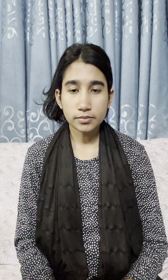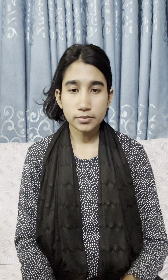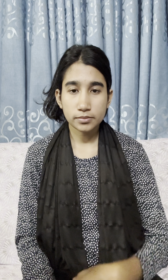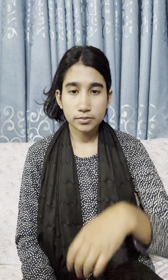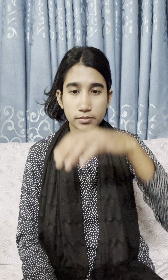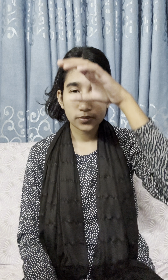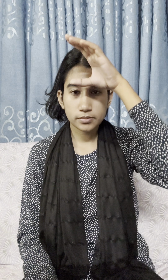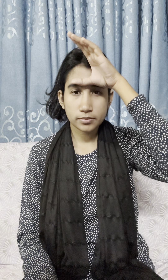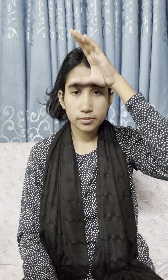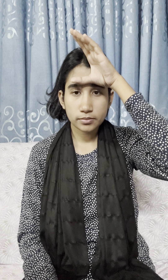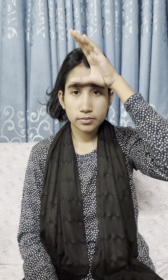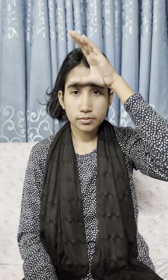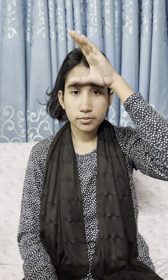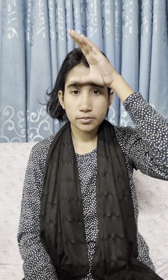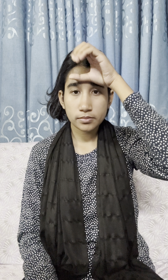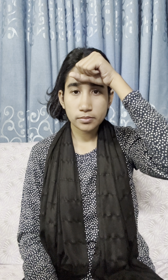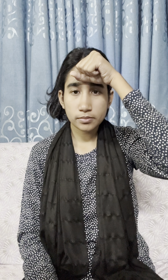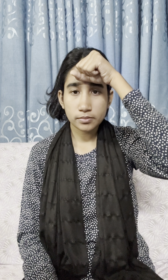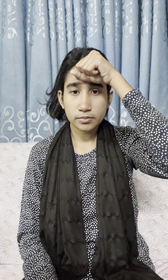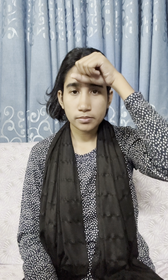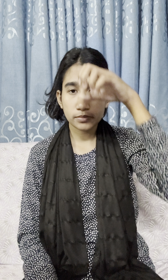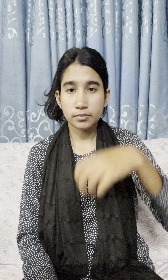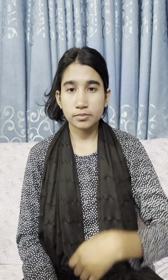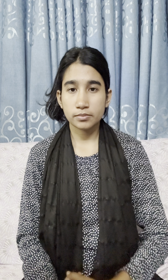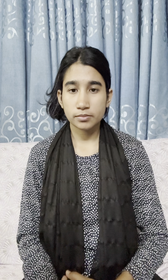পুলিশ